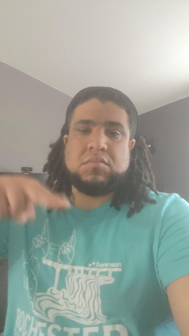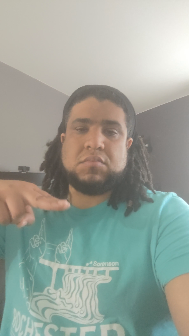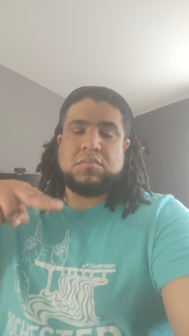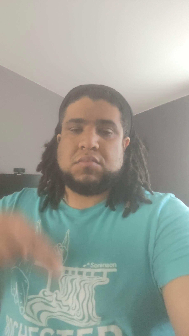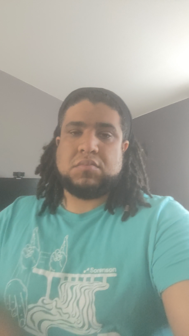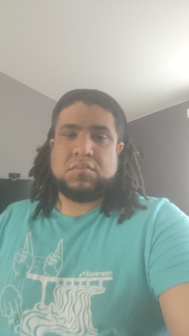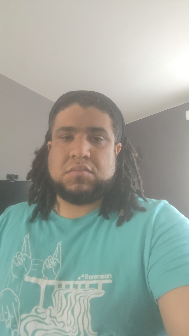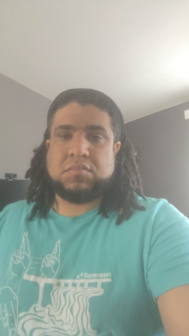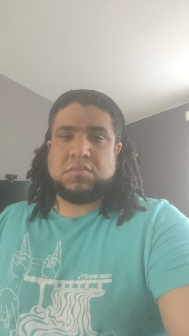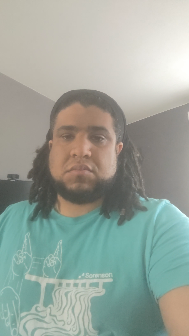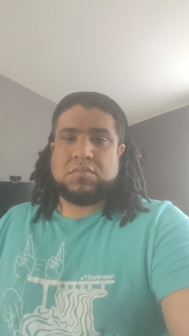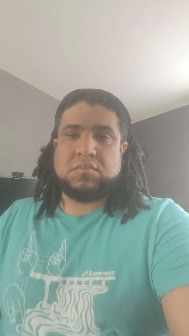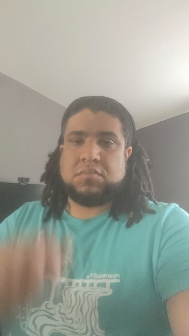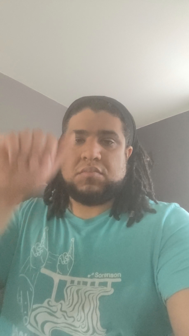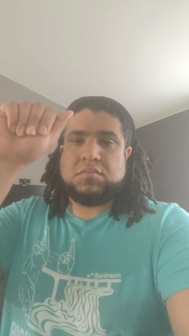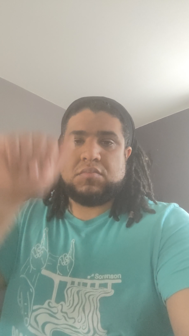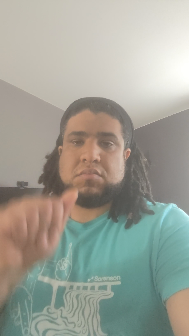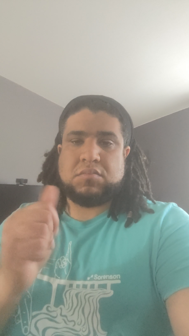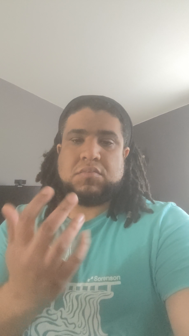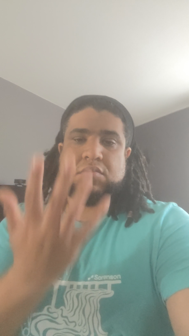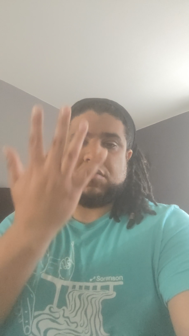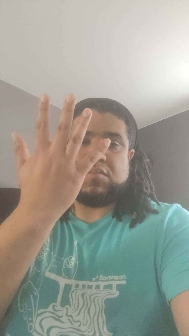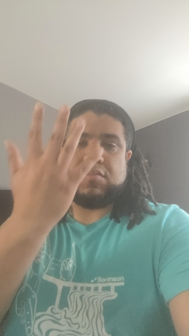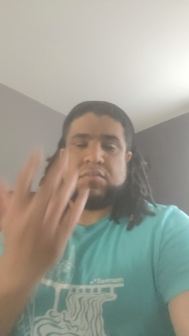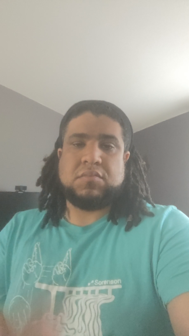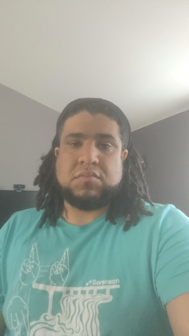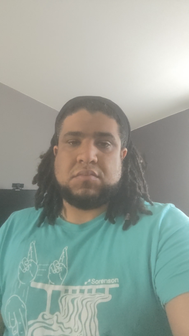gloves